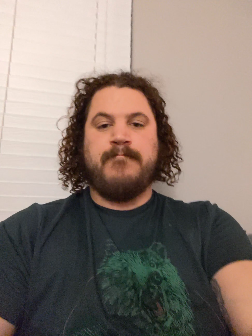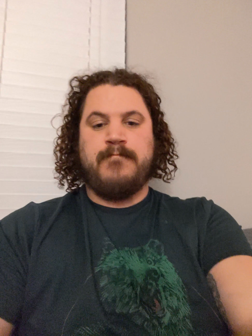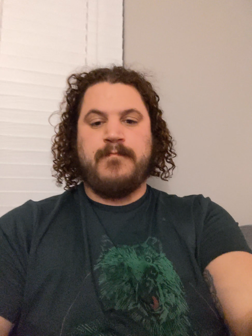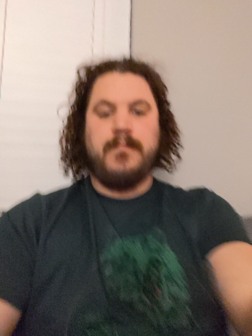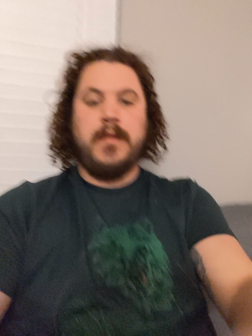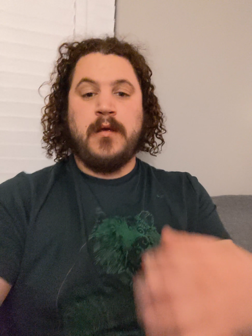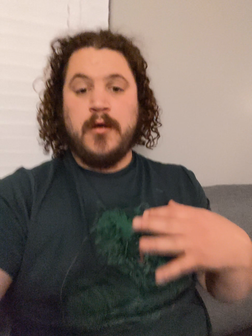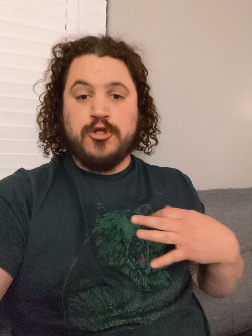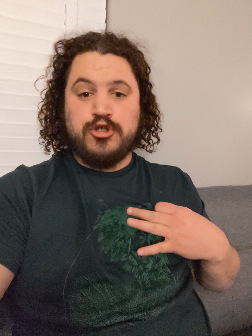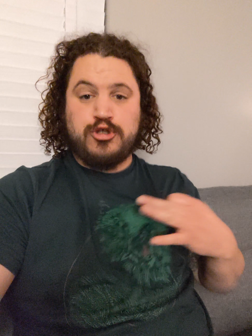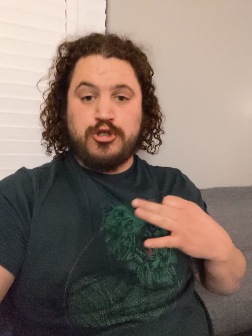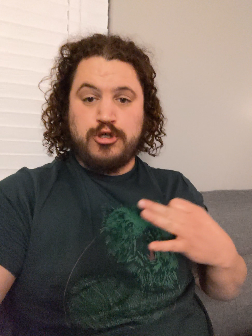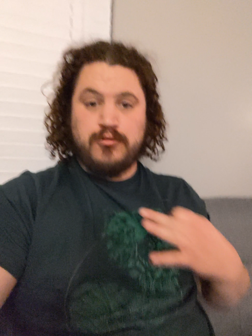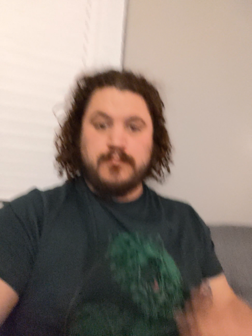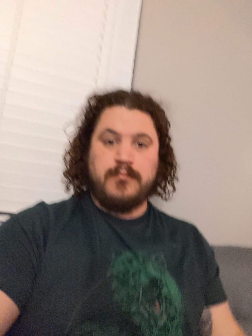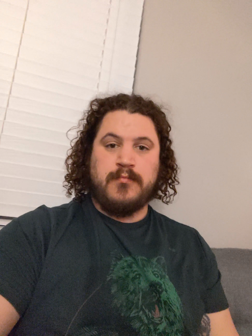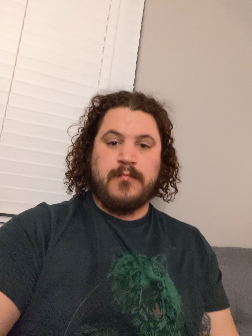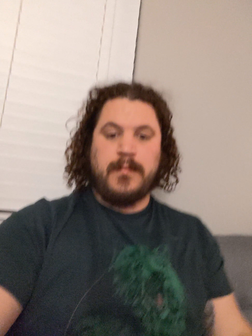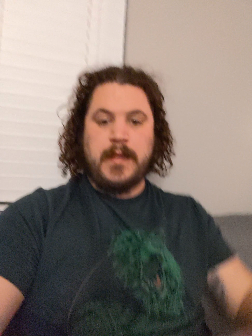shirt